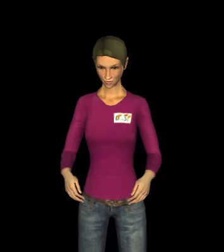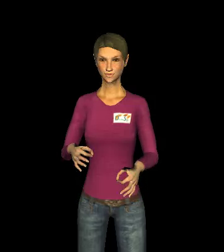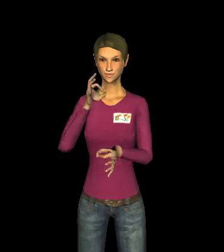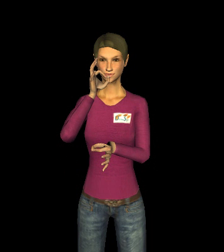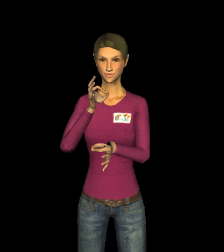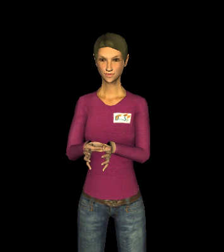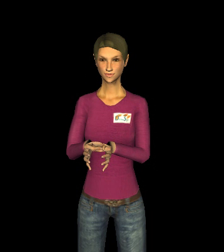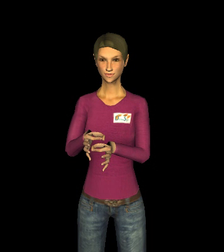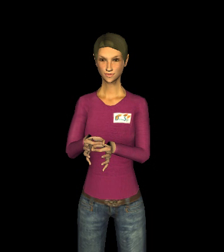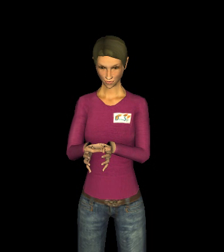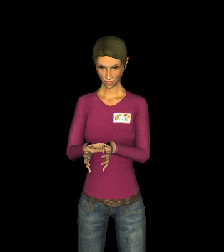حبة عنب